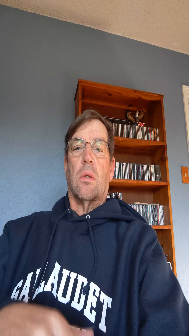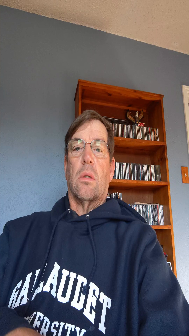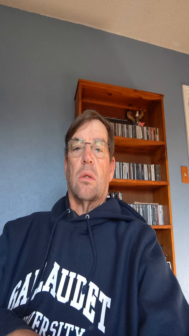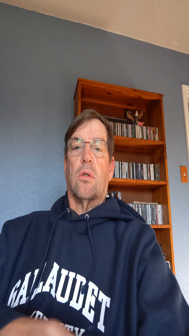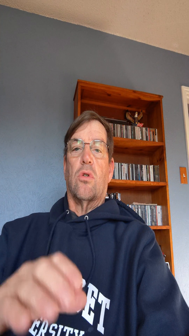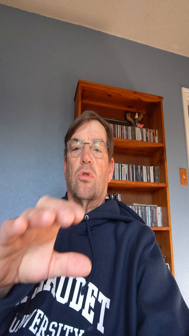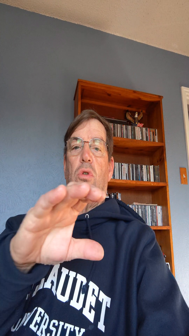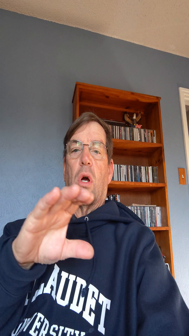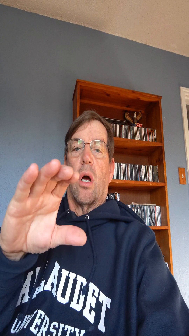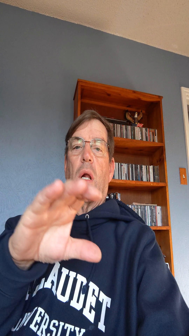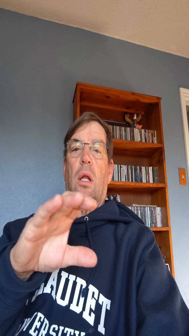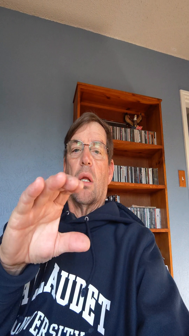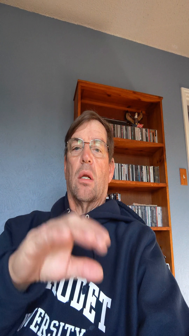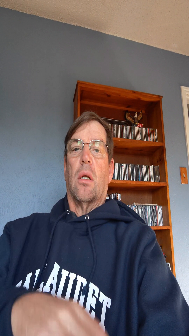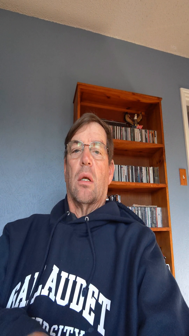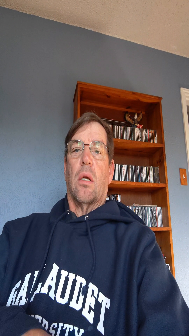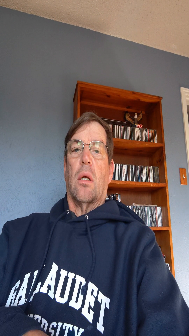chocolate